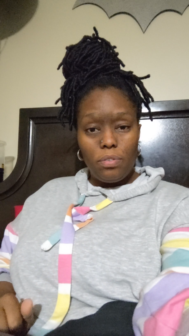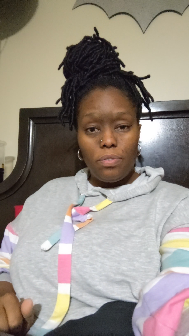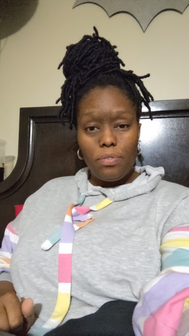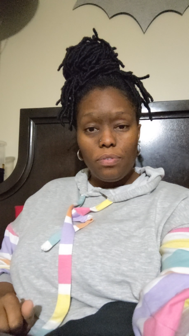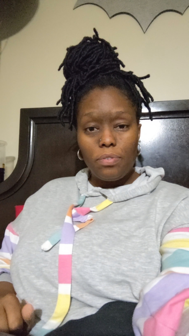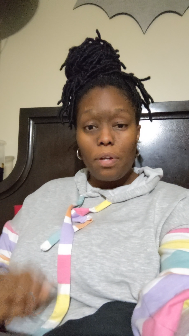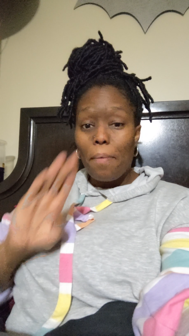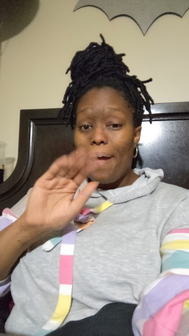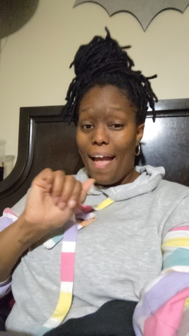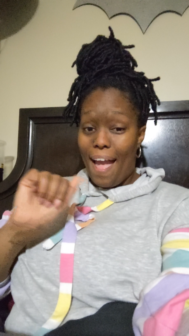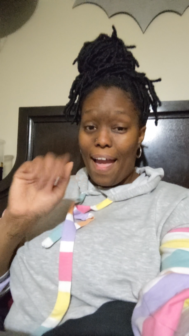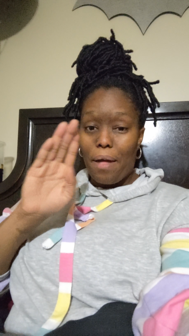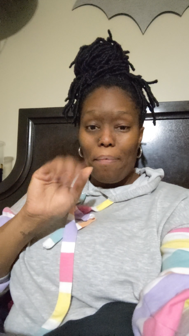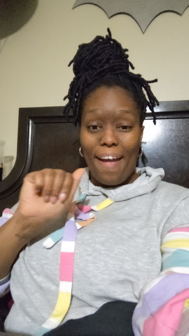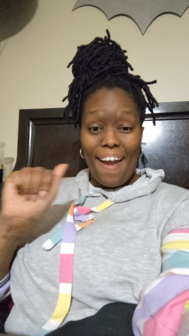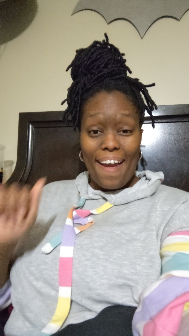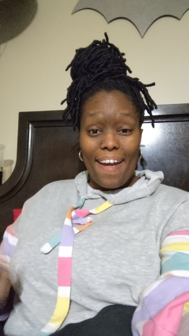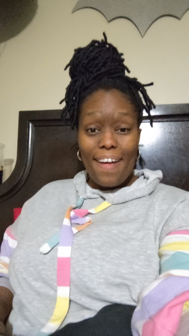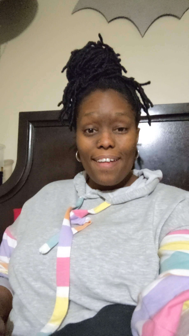baa baa